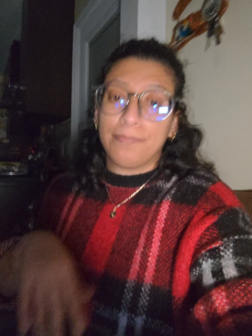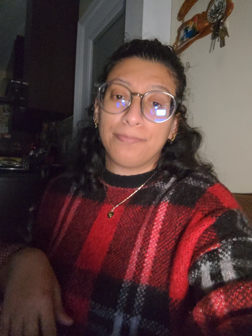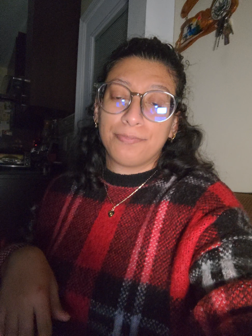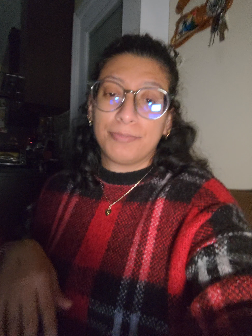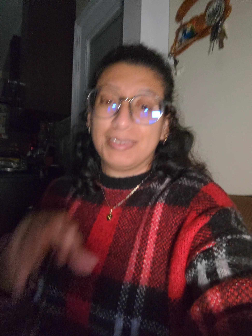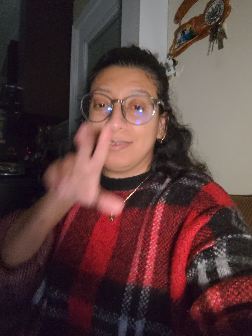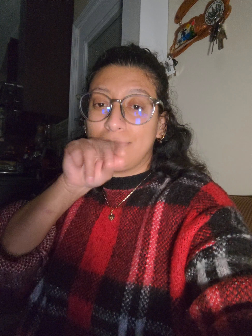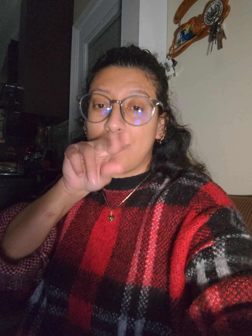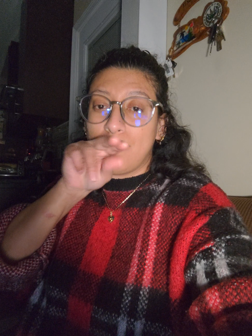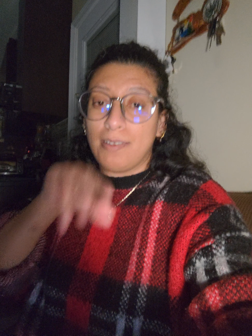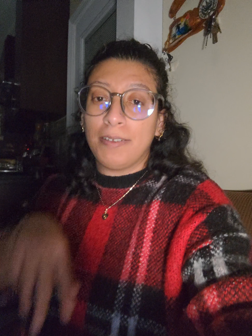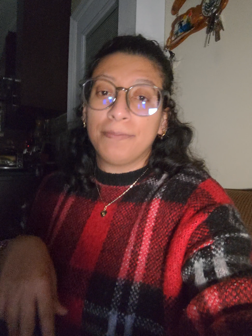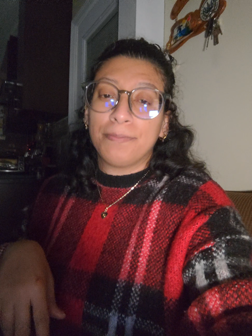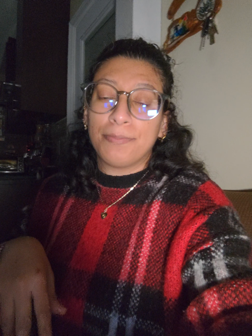duck